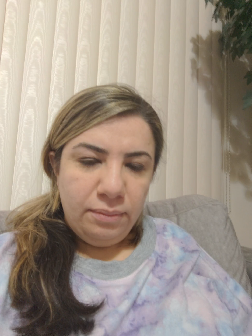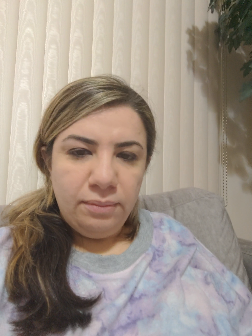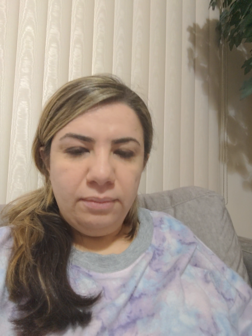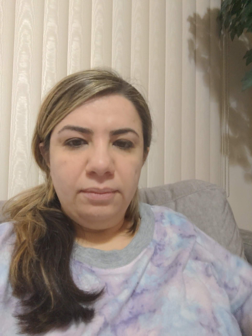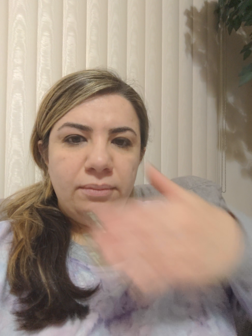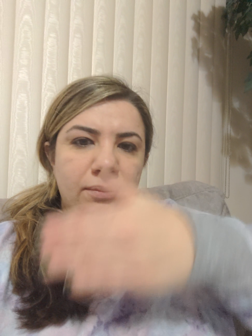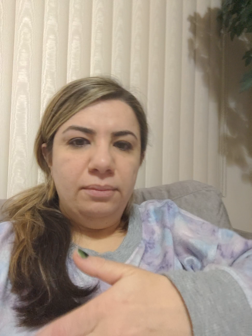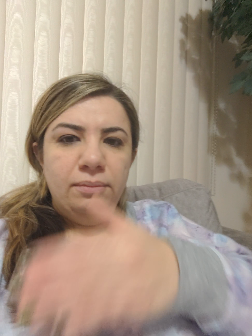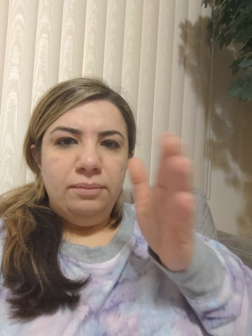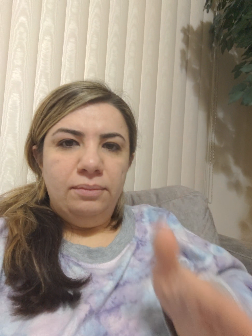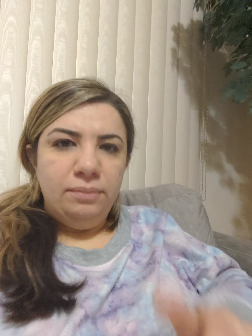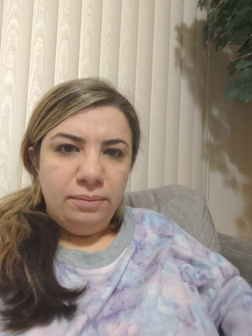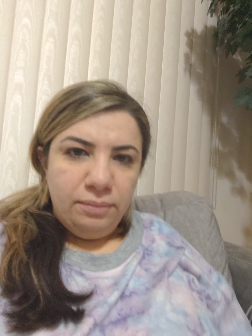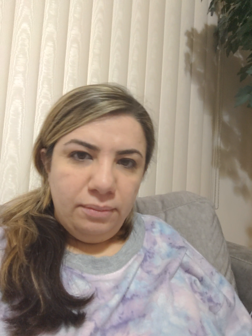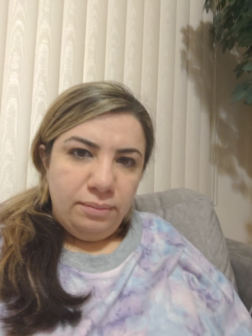room